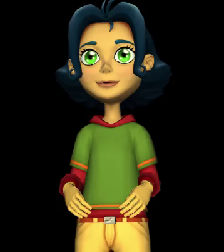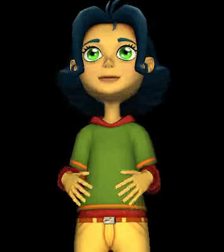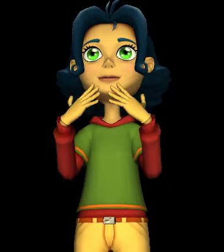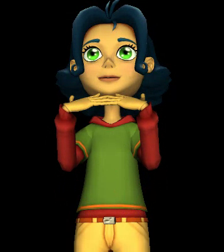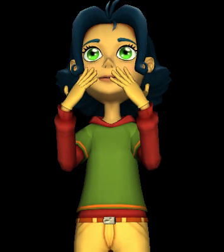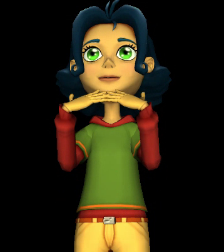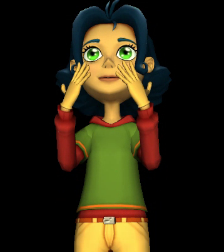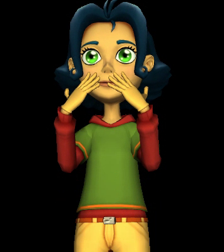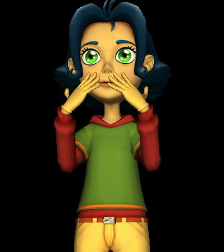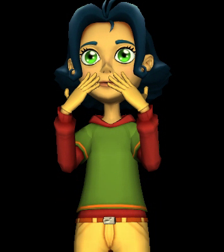هواء